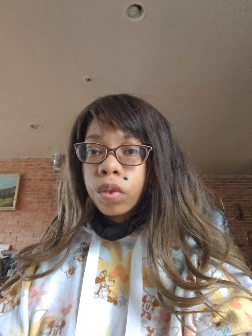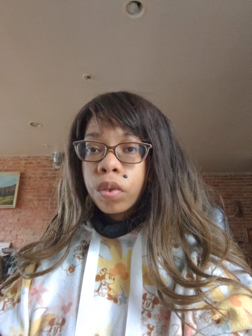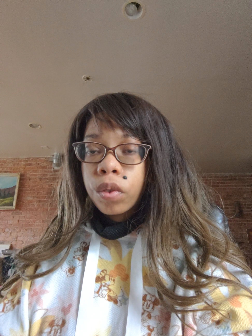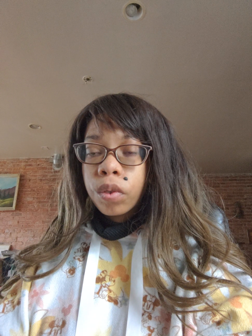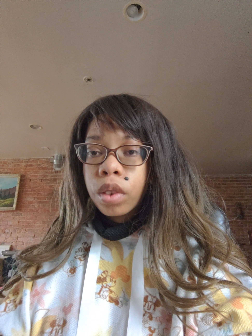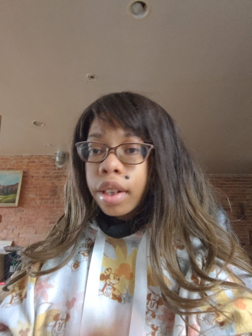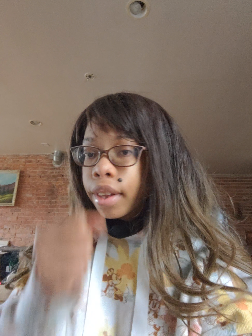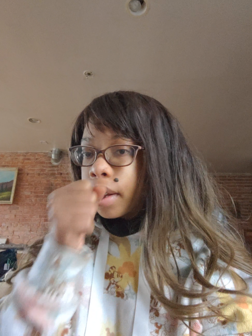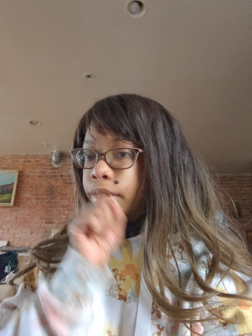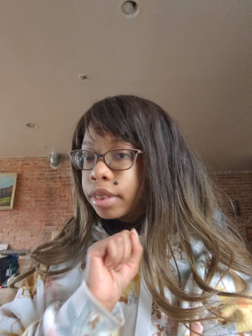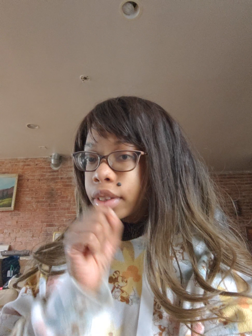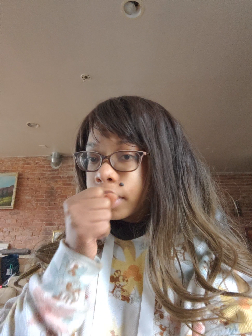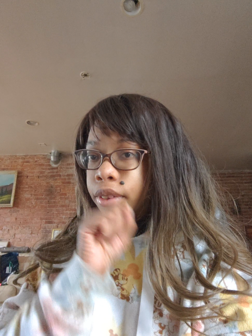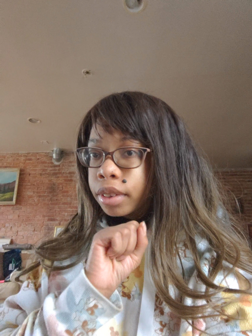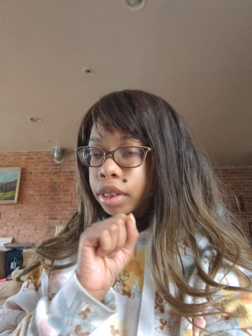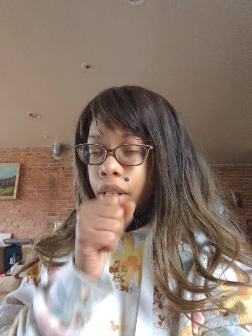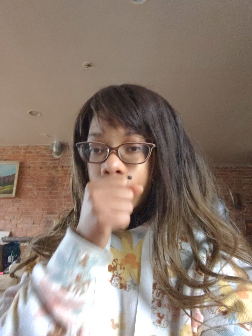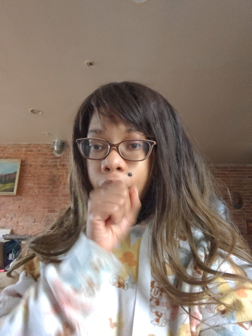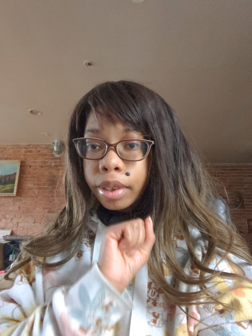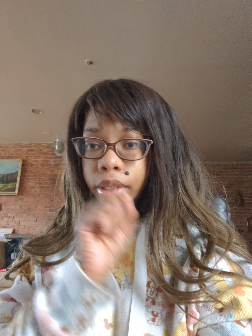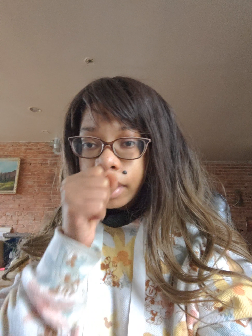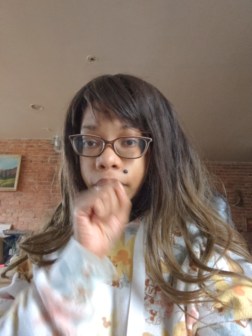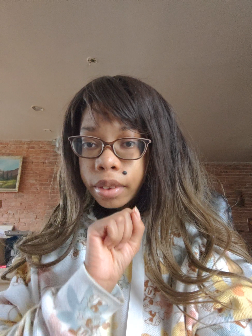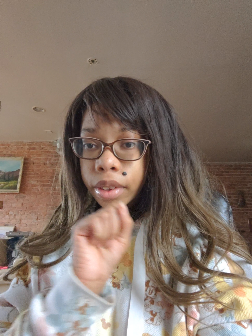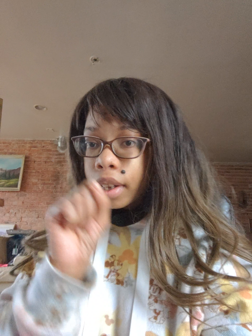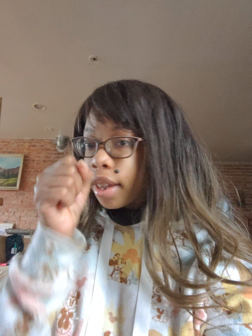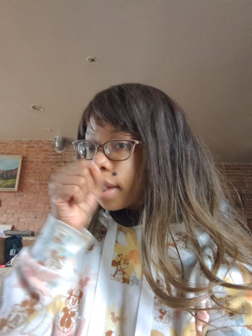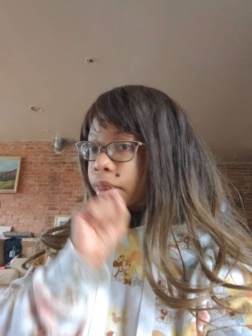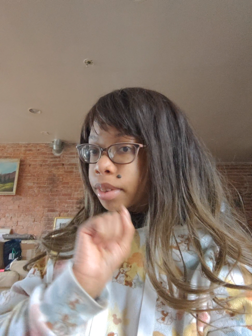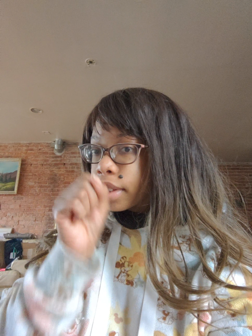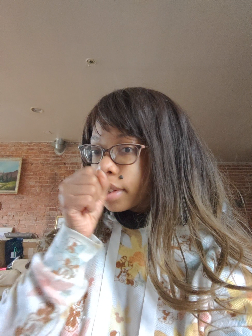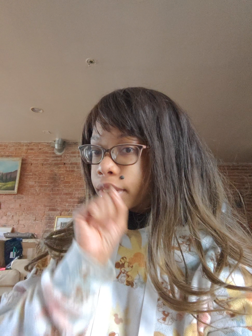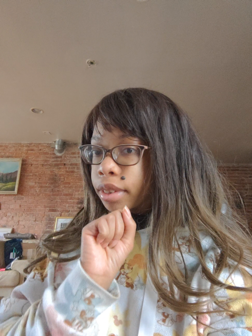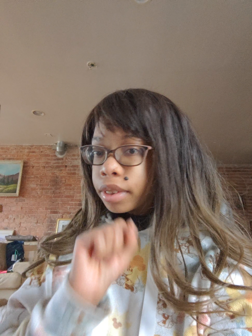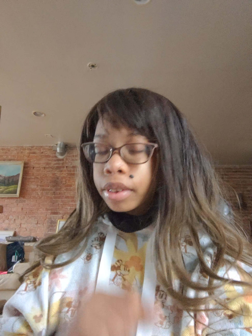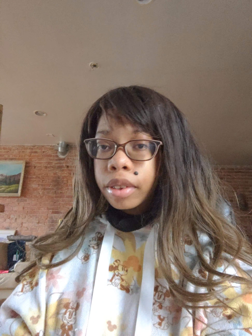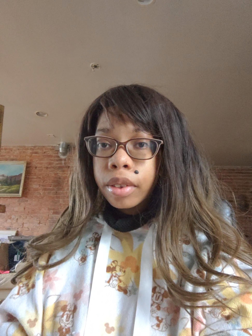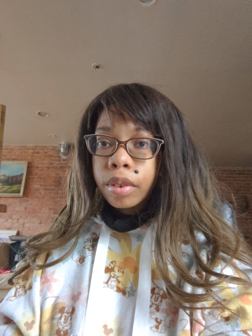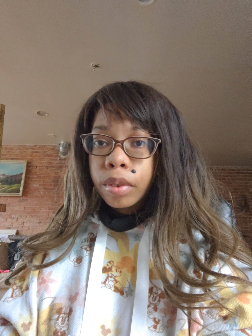ice cream